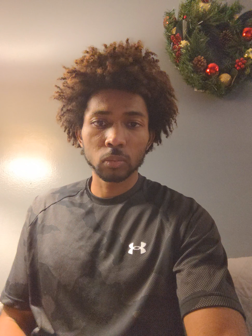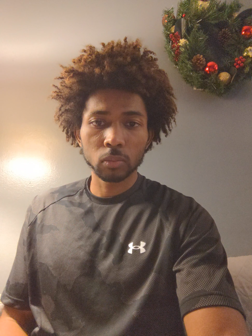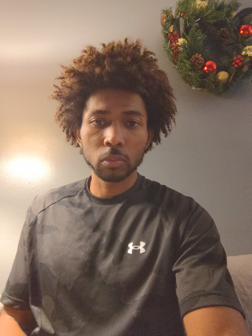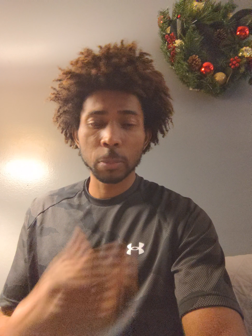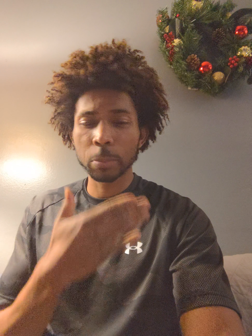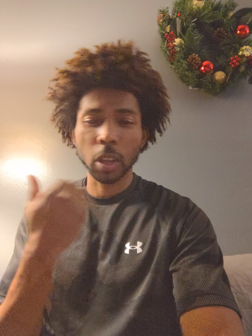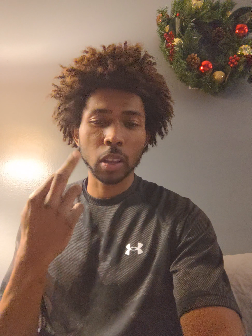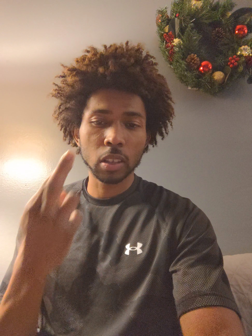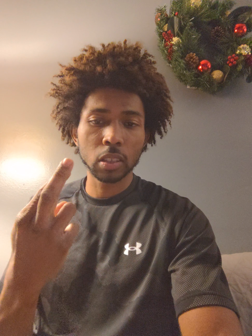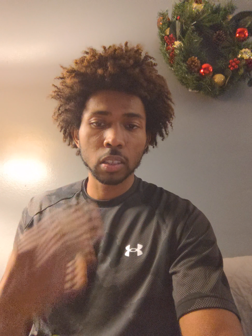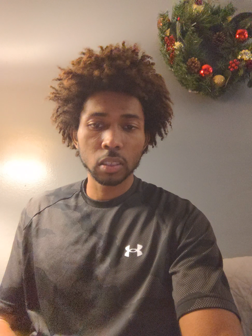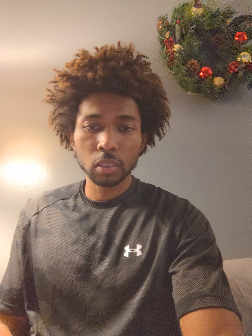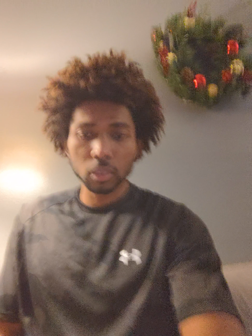beside